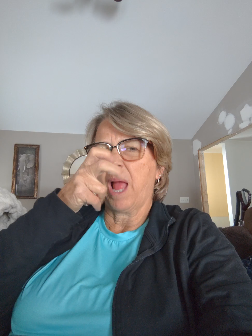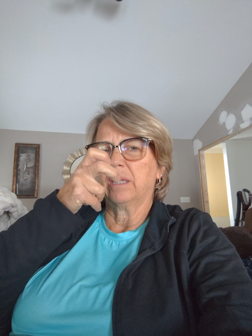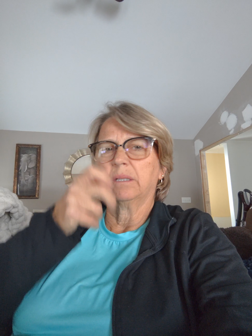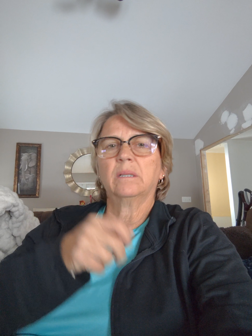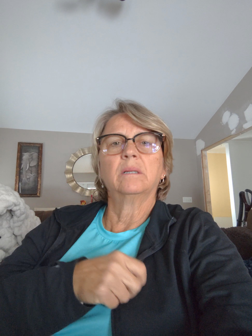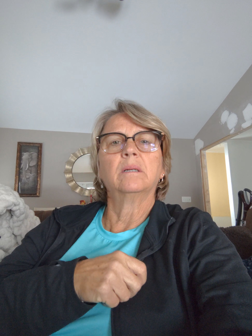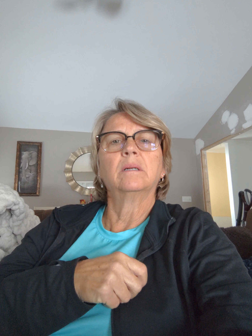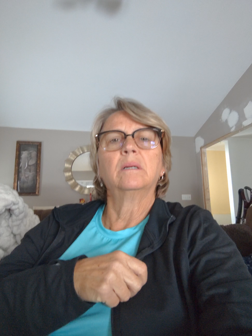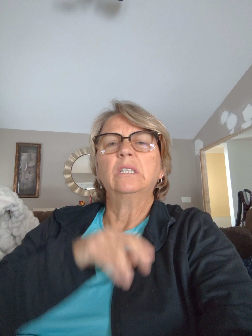bug